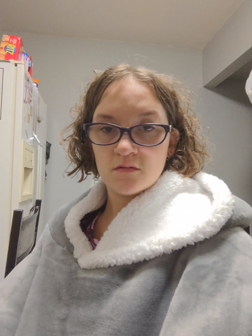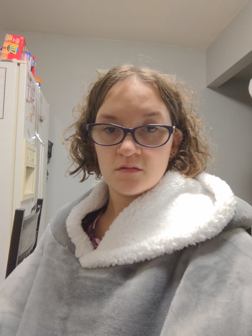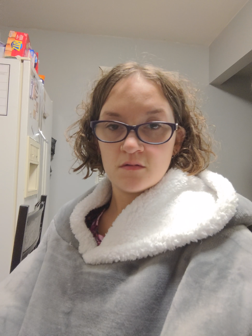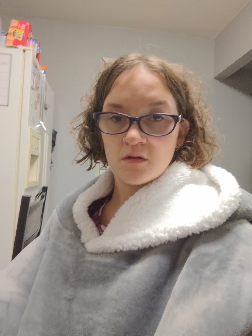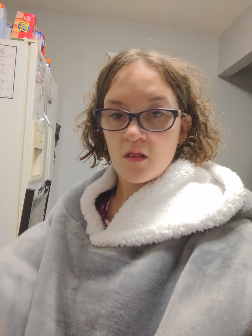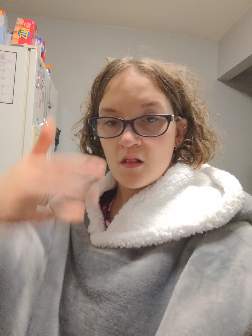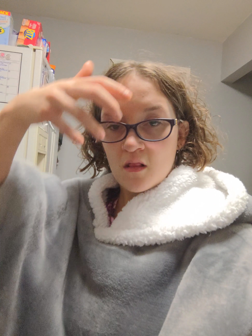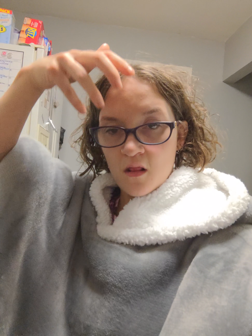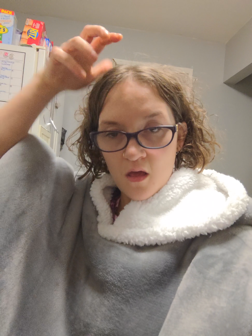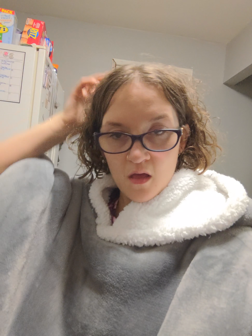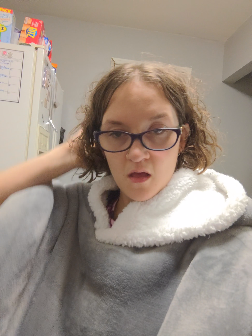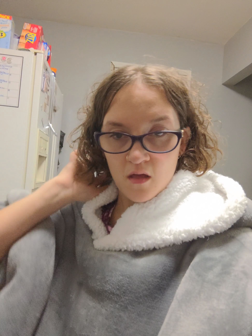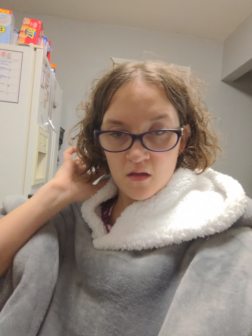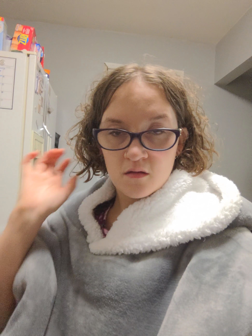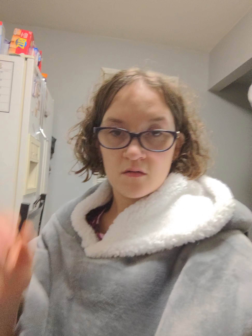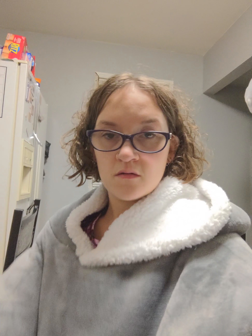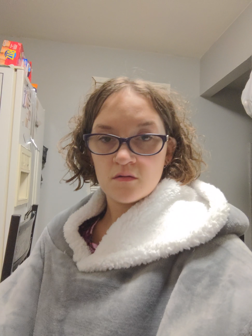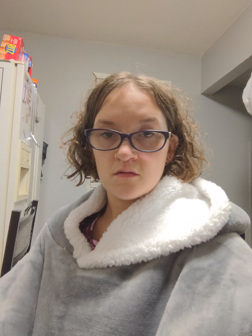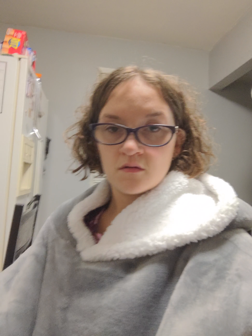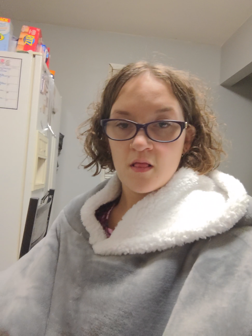lion